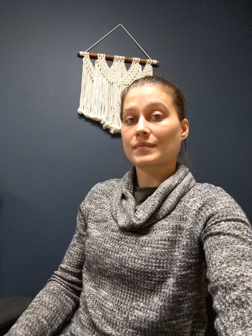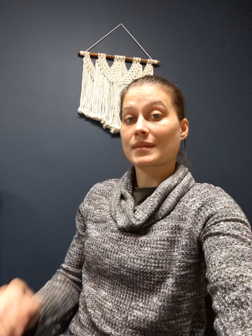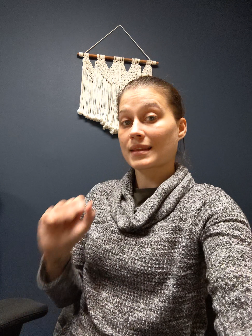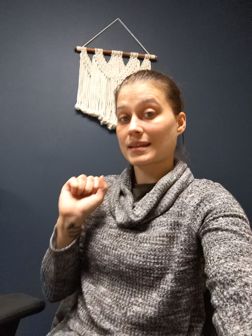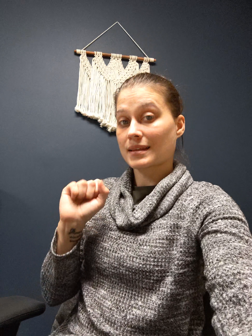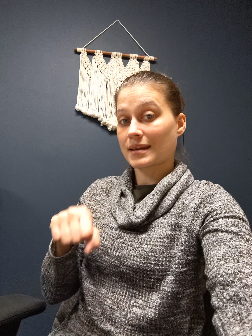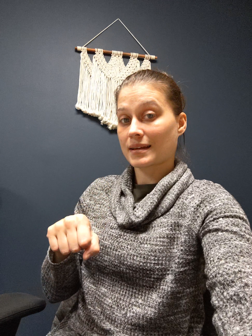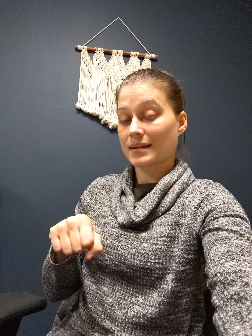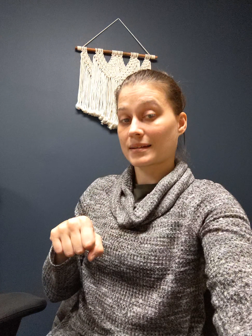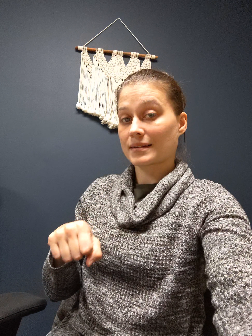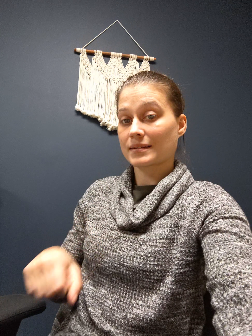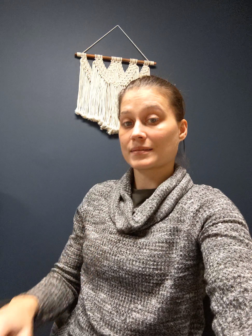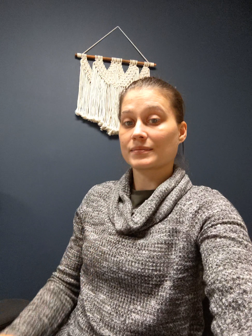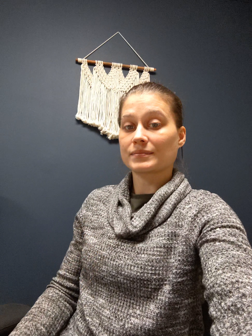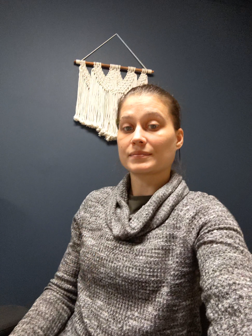can